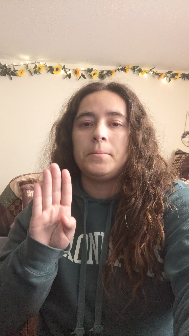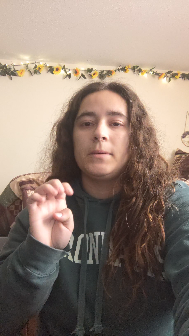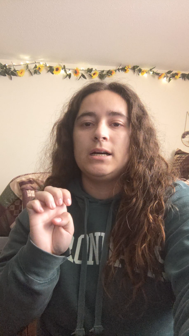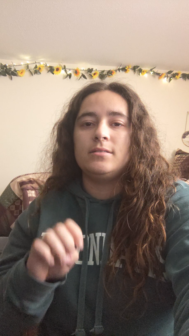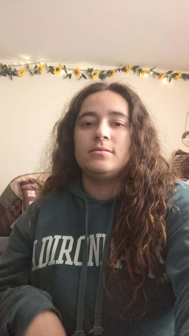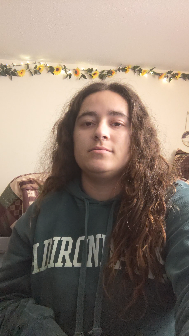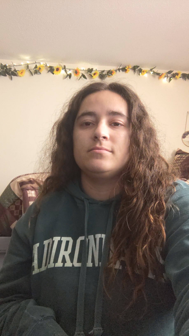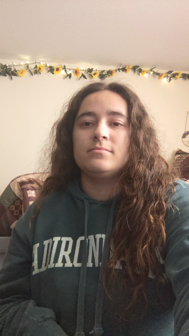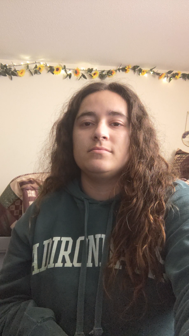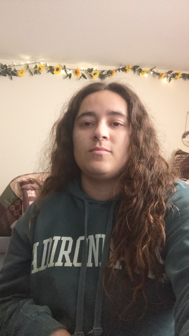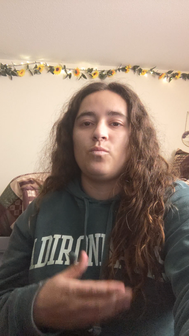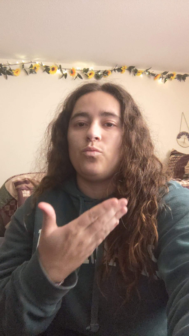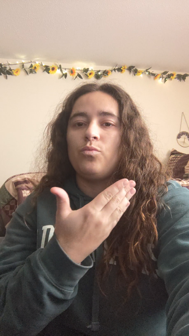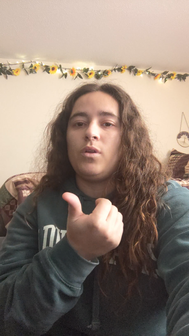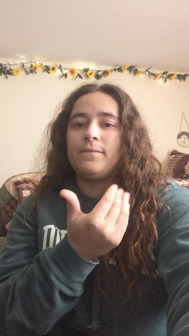butterfly